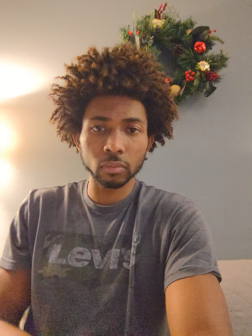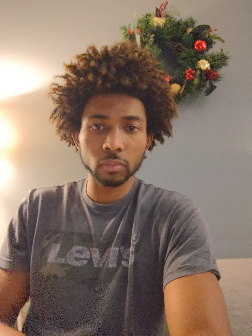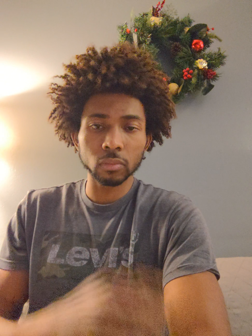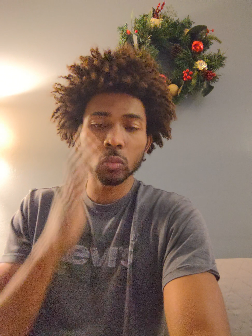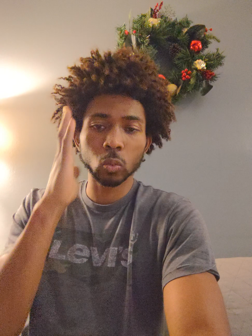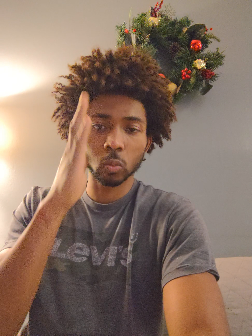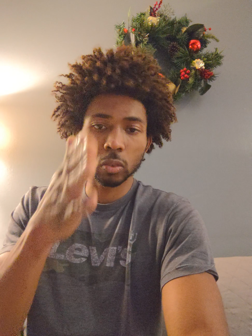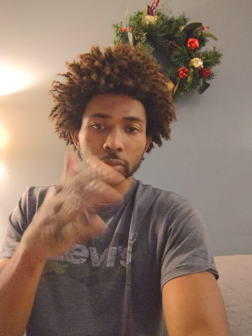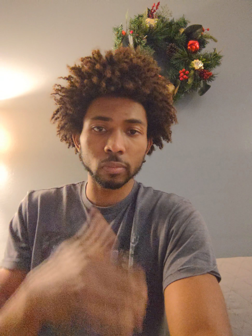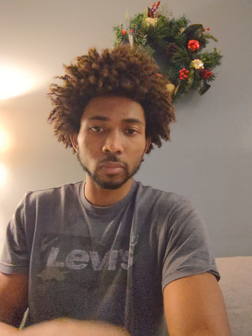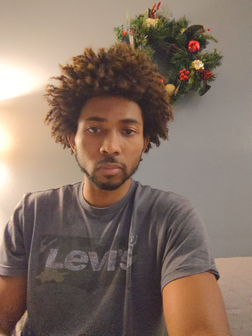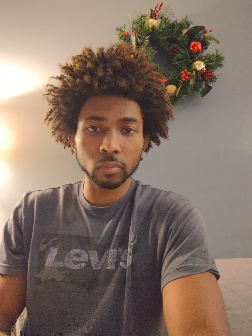will